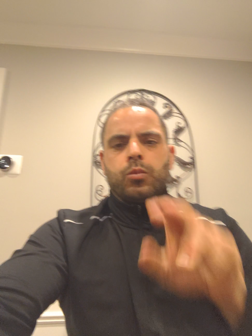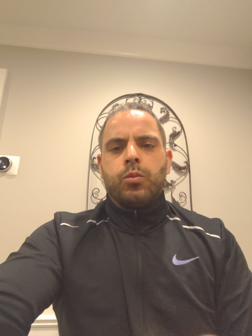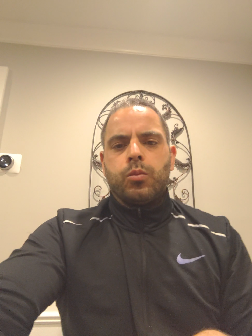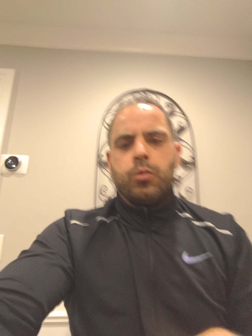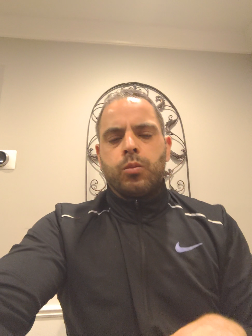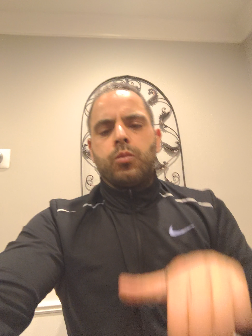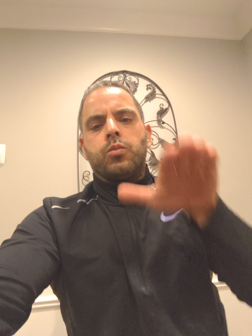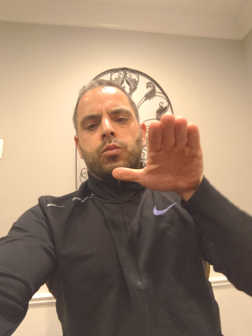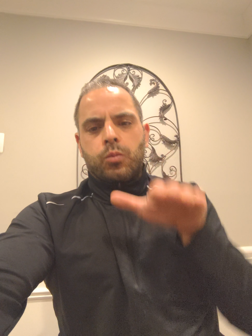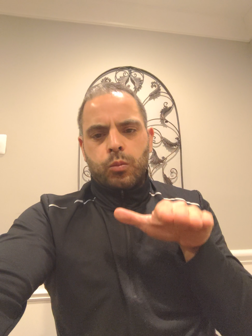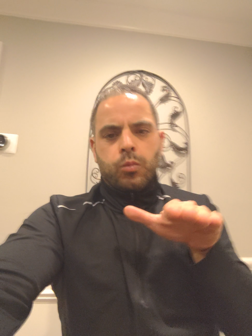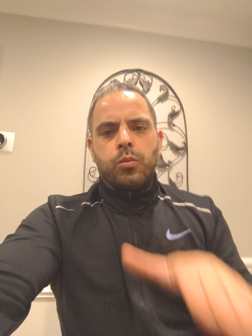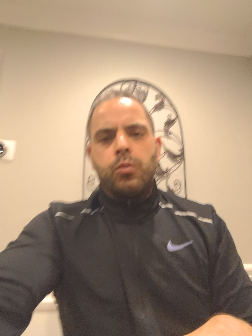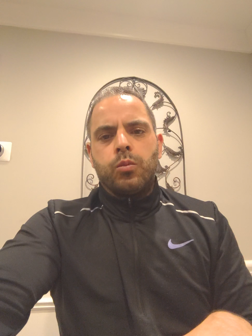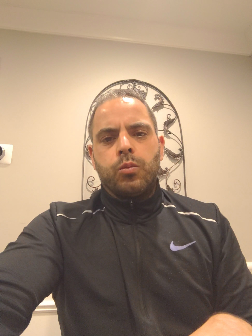child